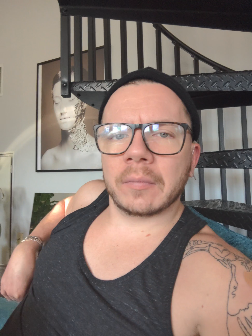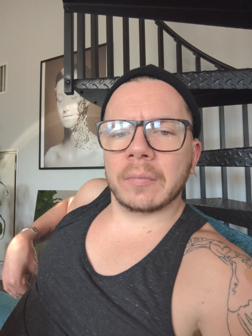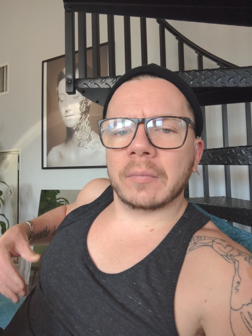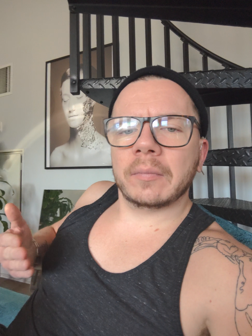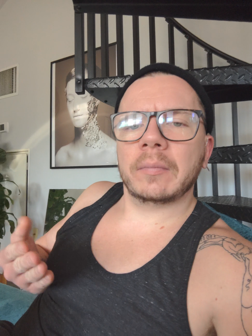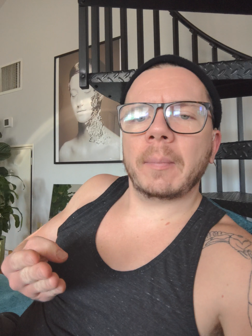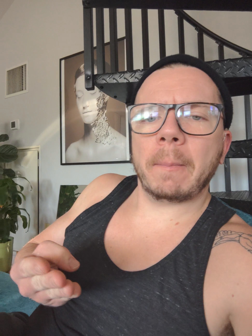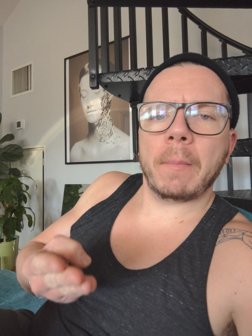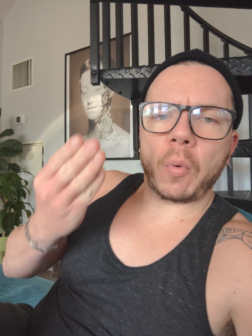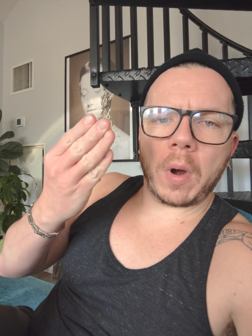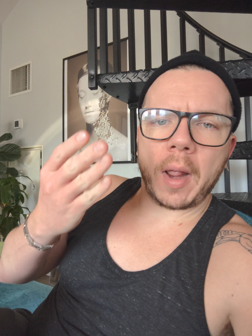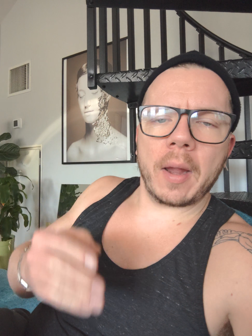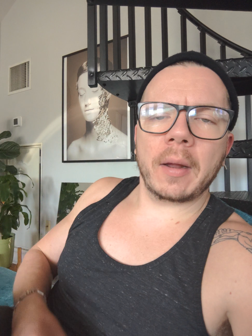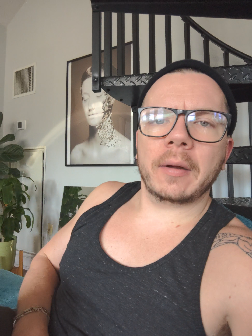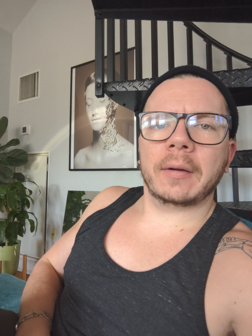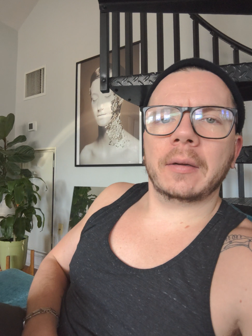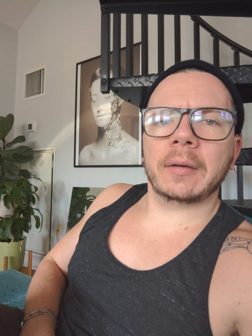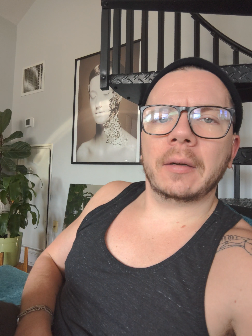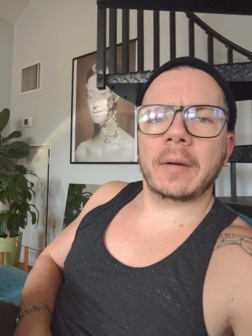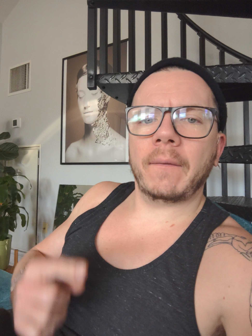morning